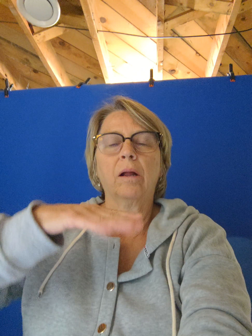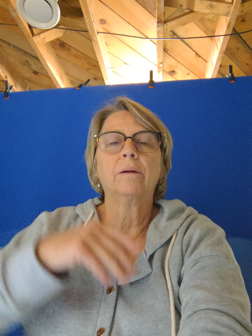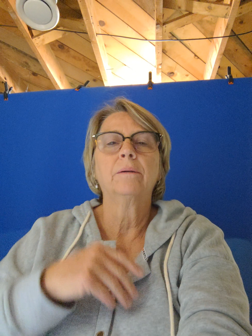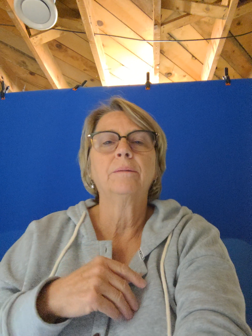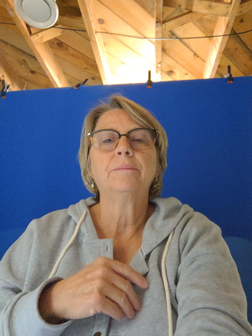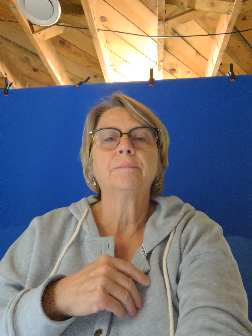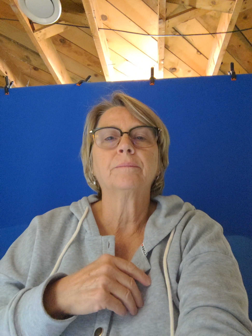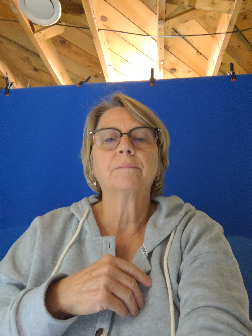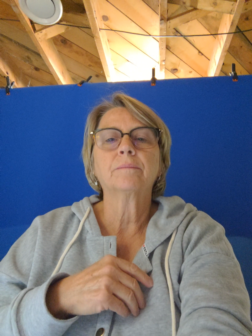on